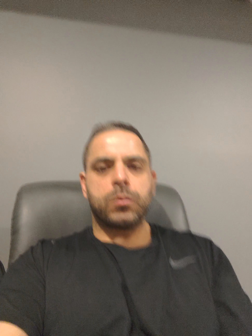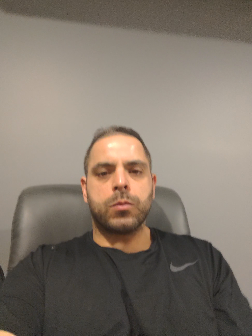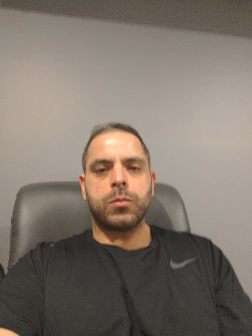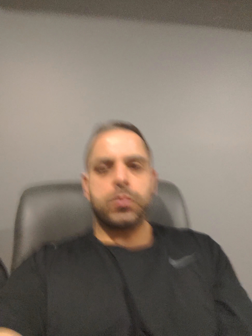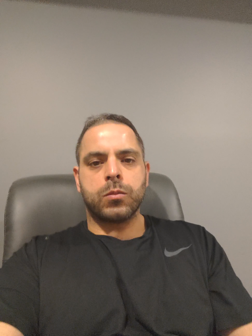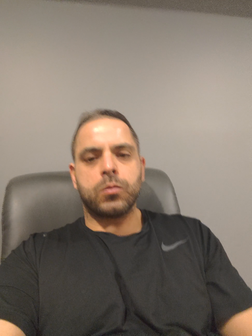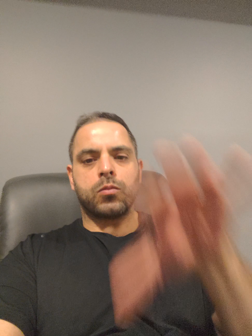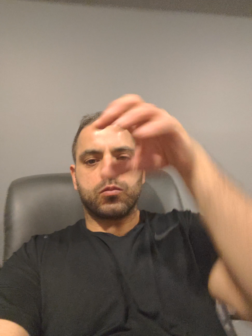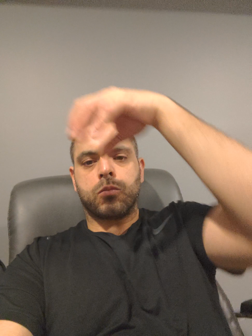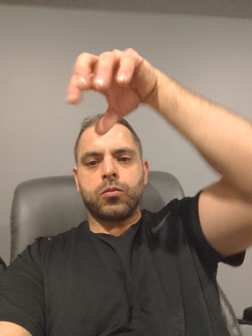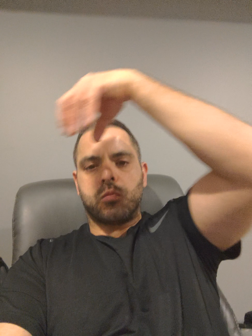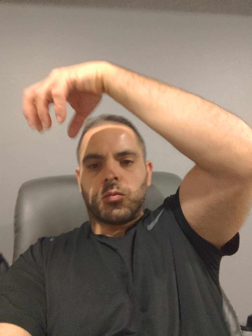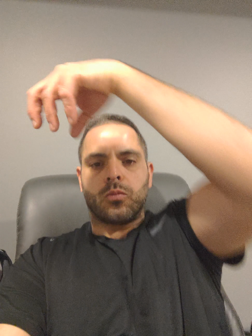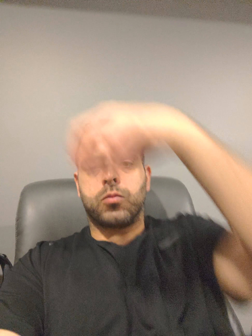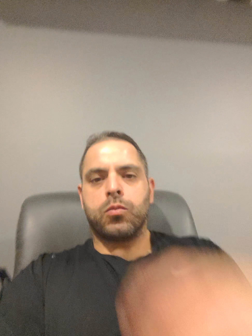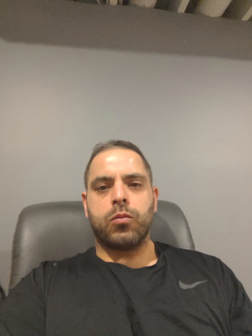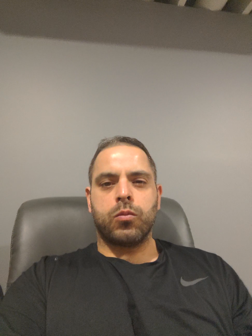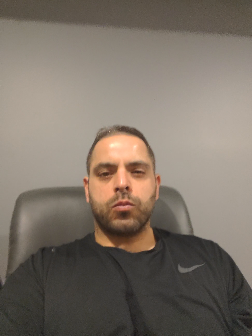cloud